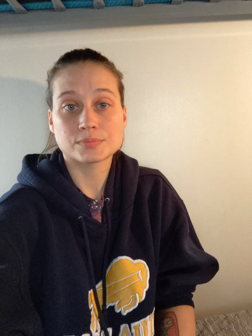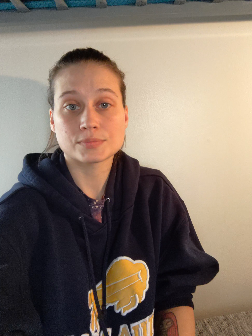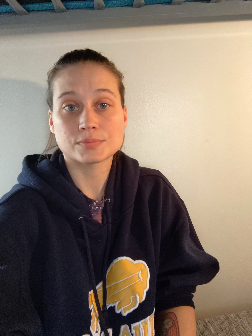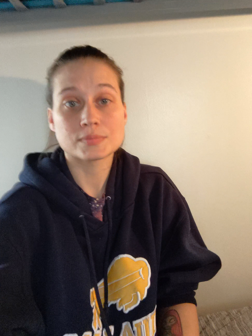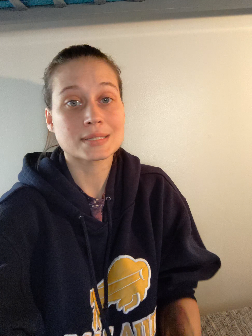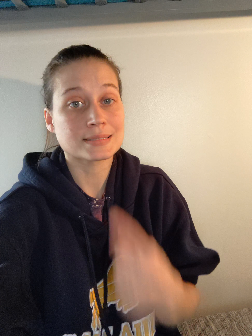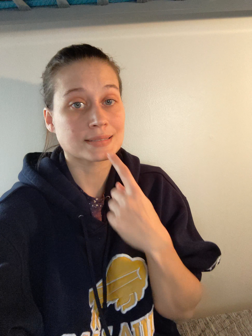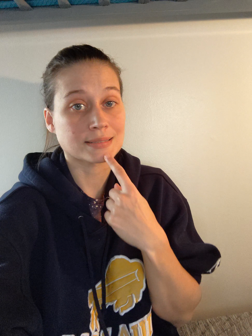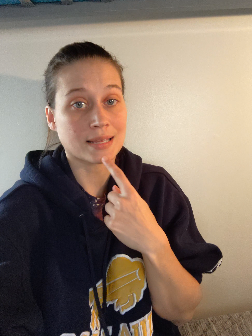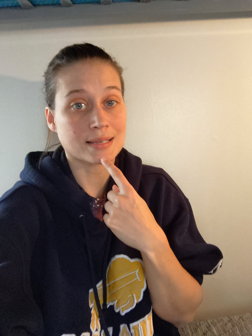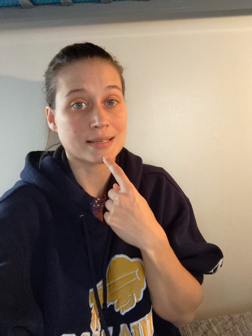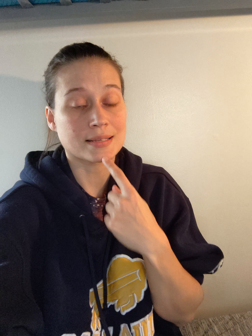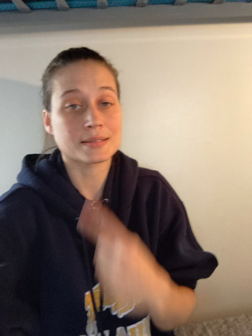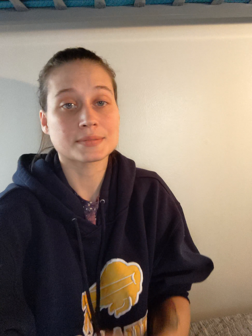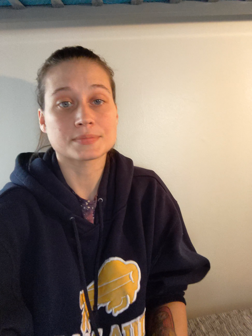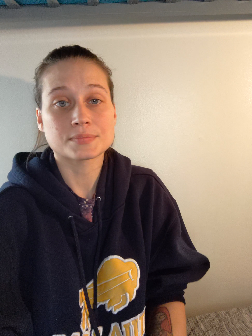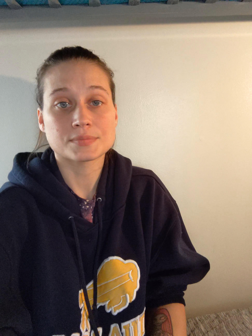say